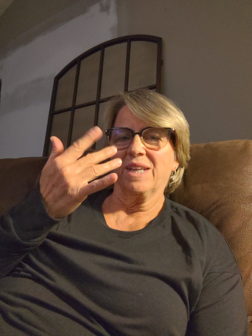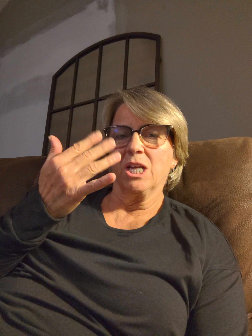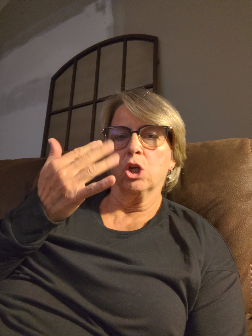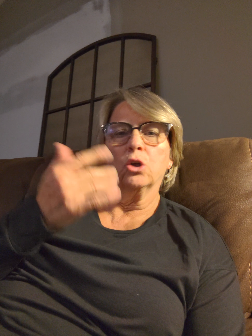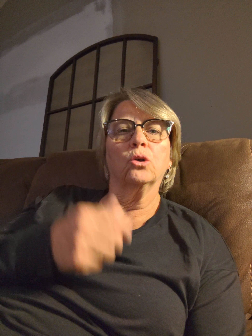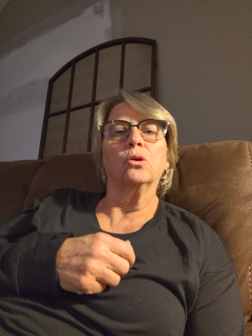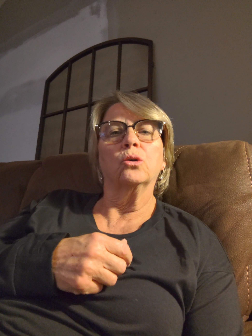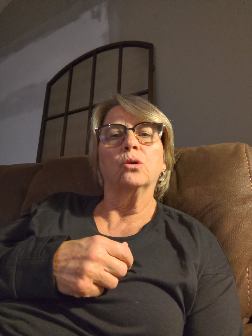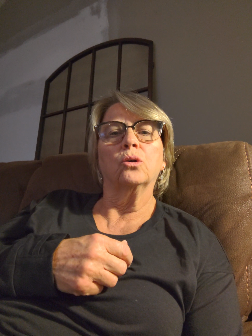finger